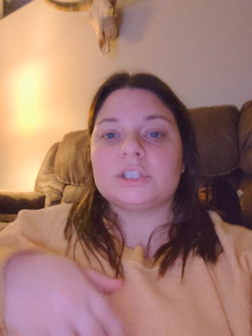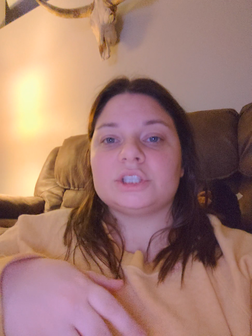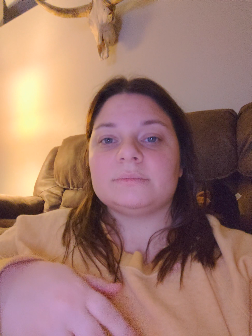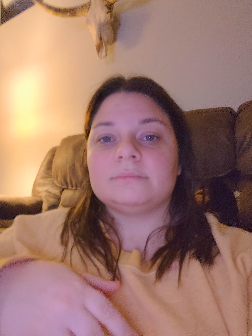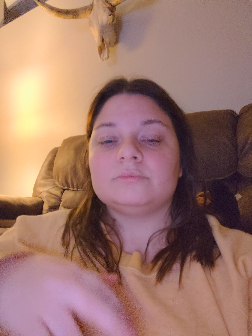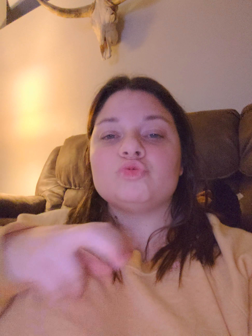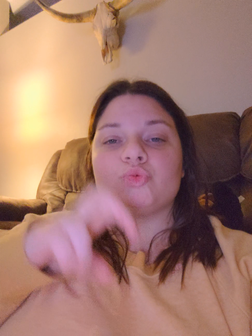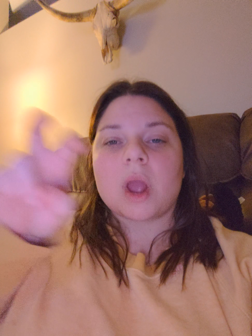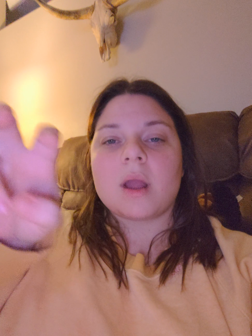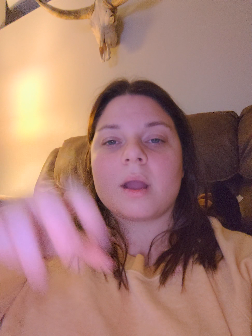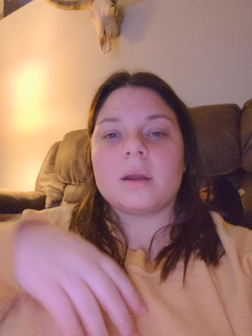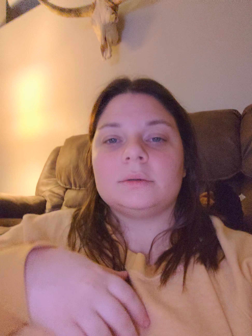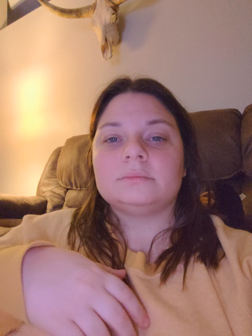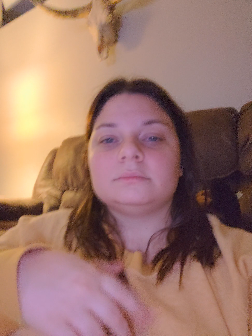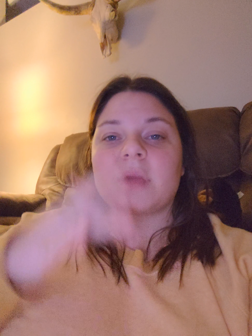ride